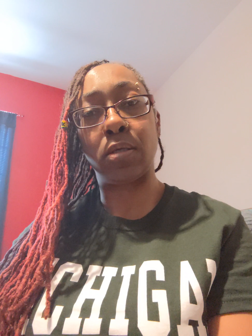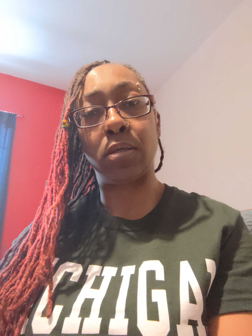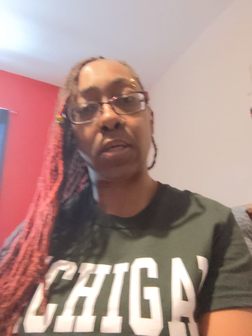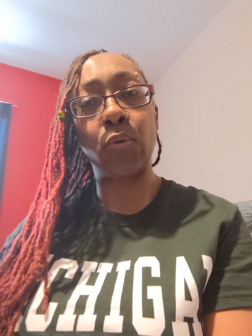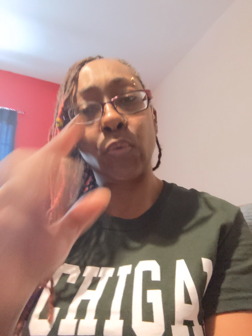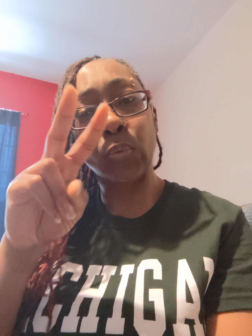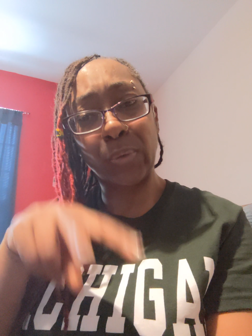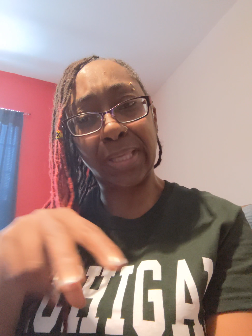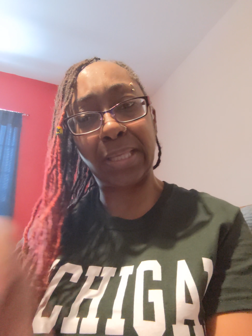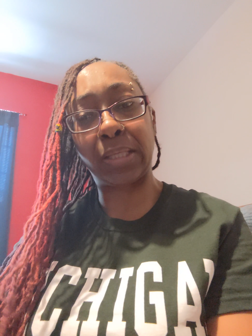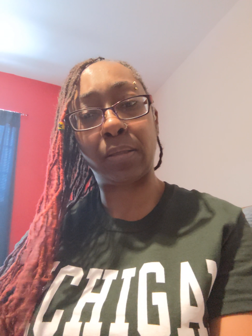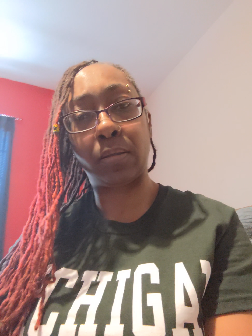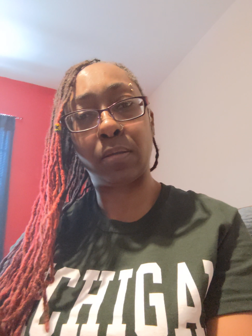read